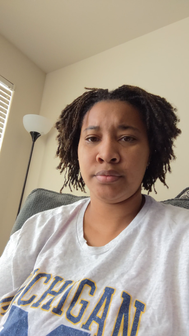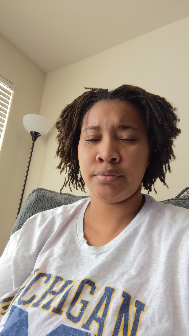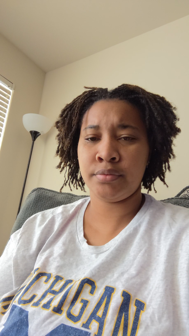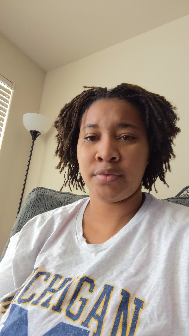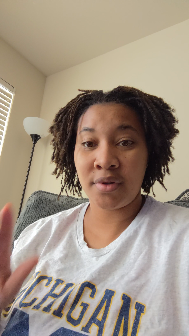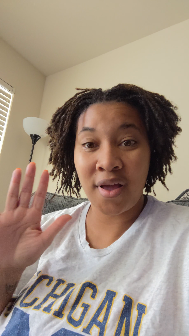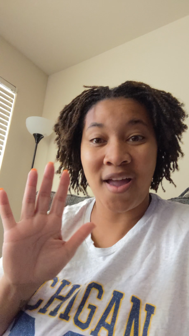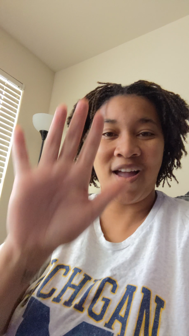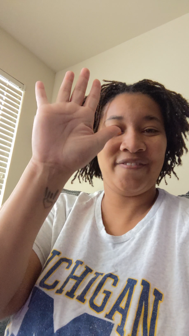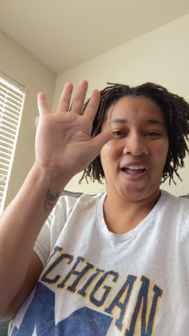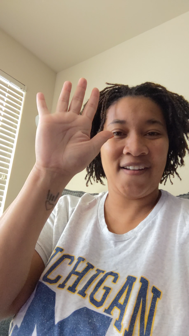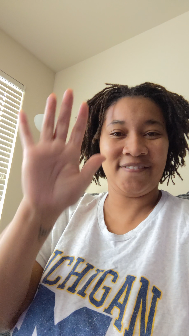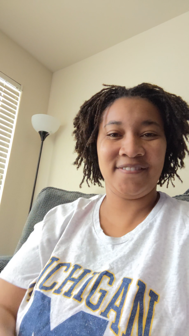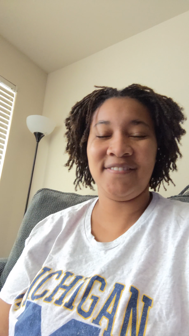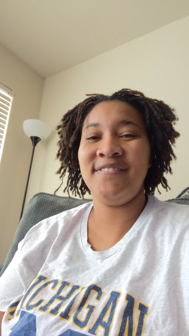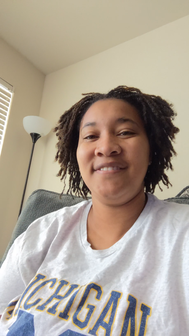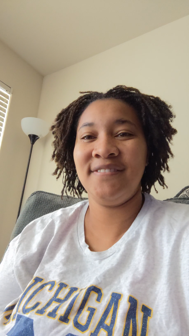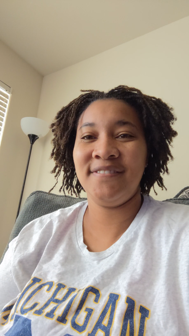give me five